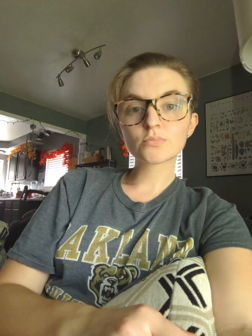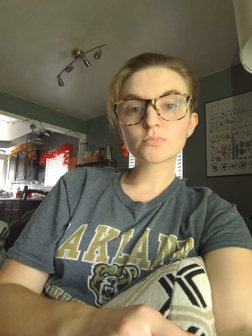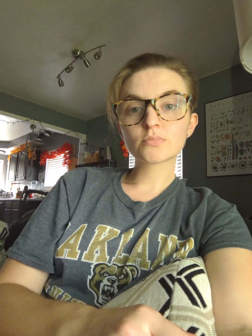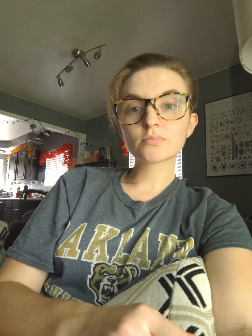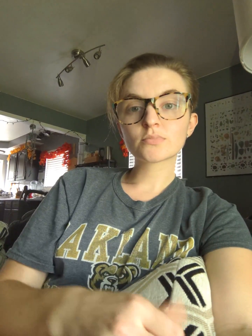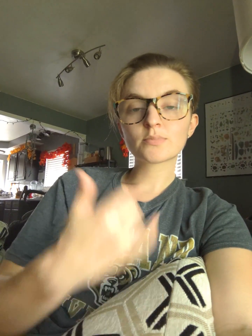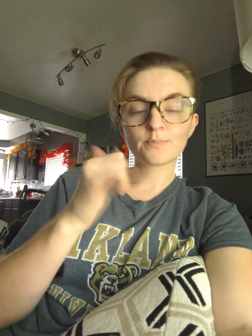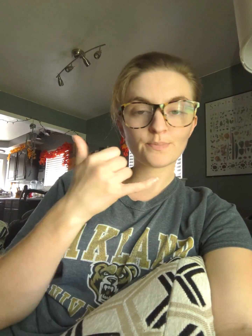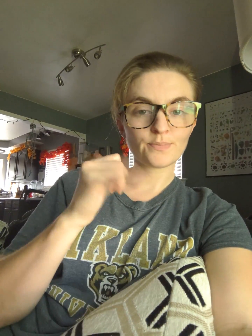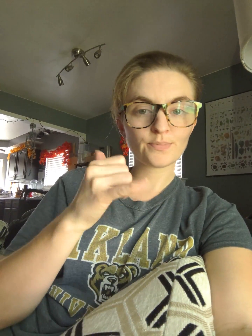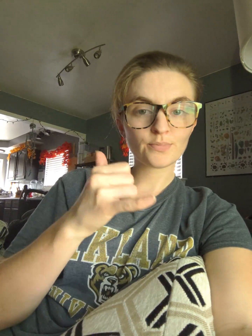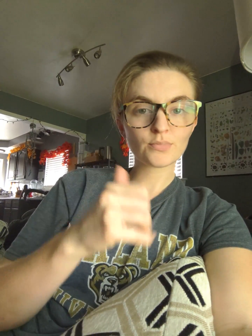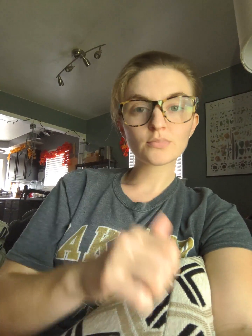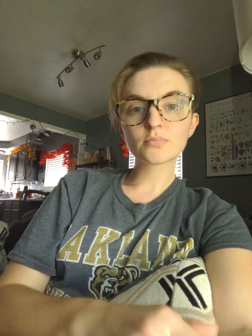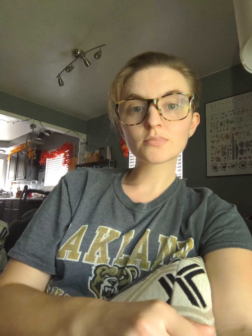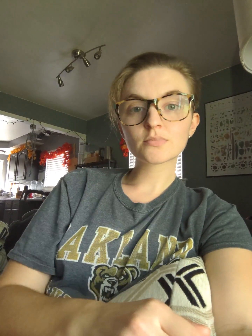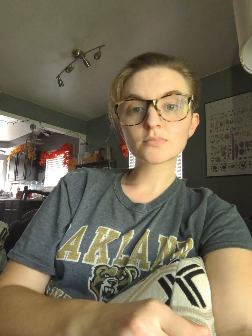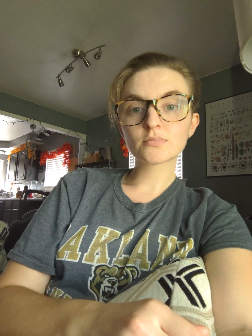party